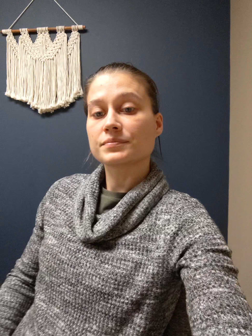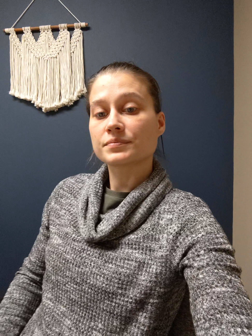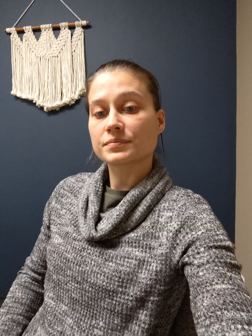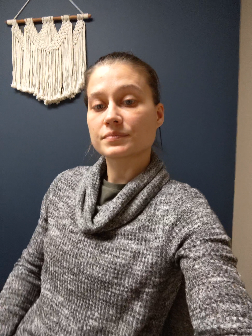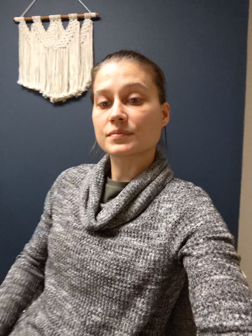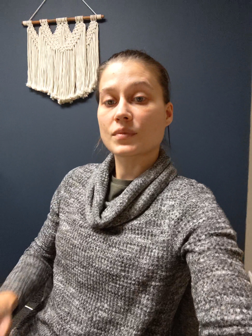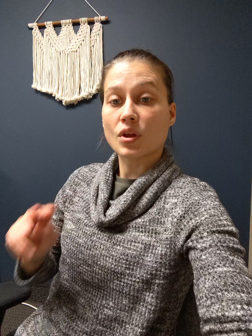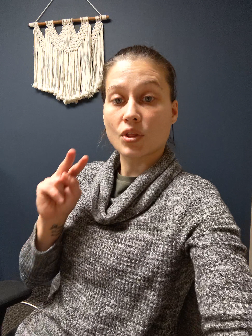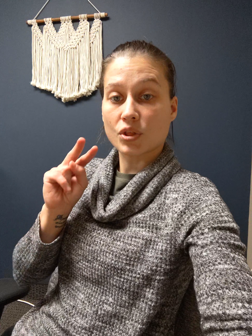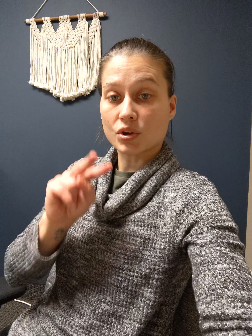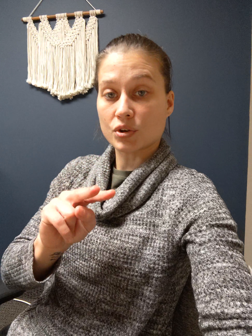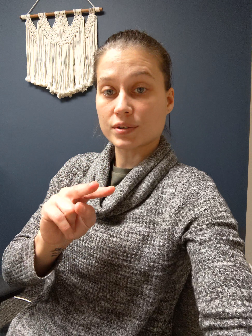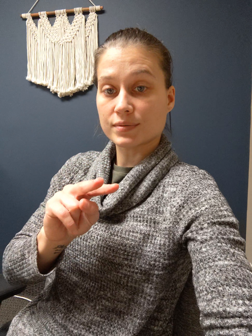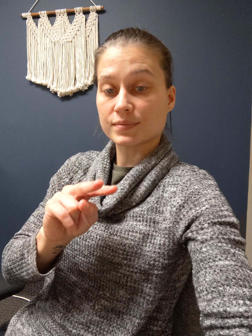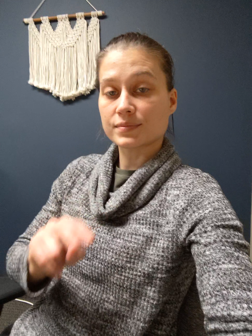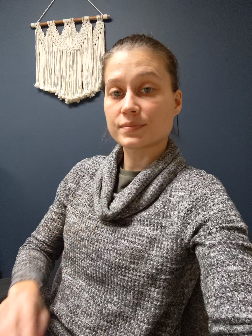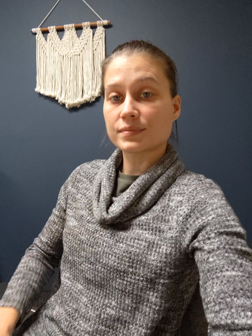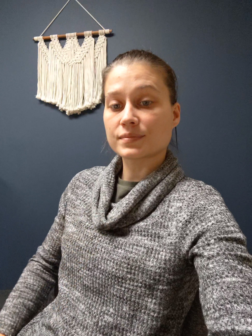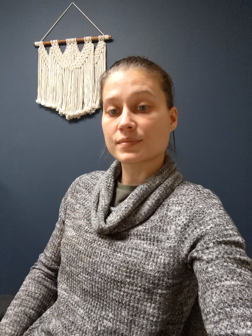look